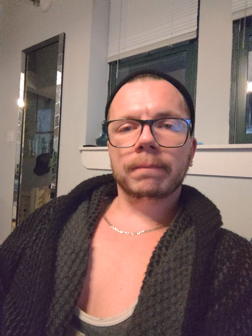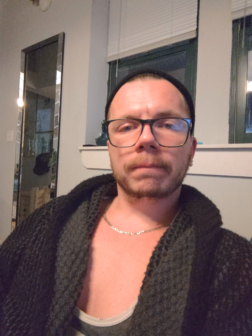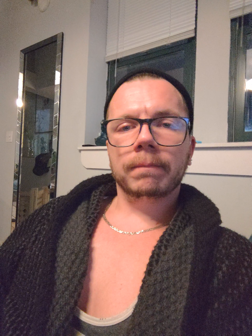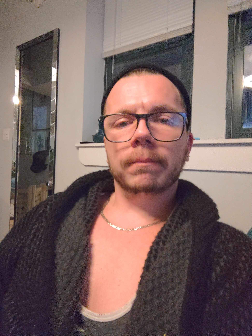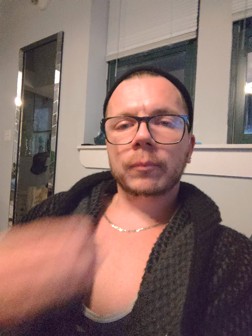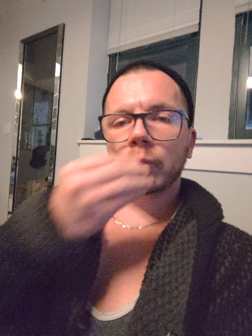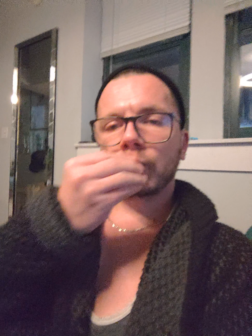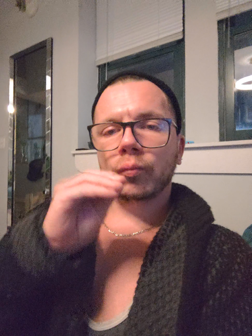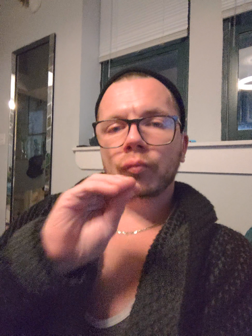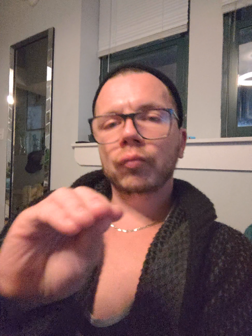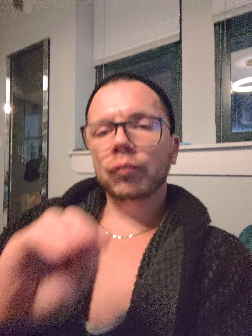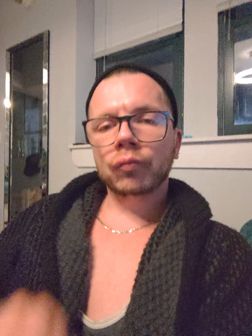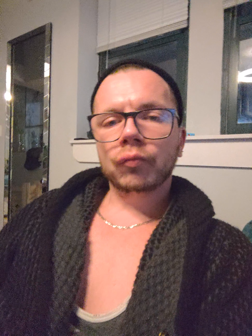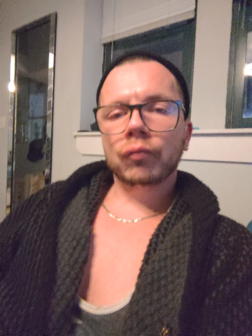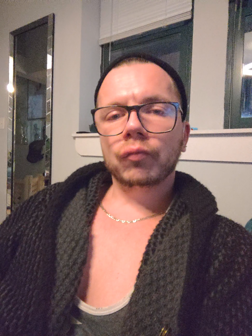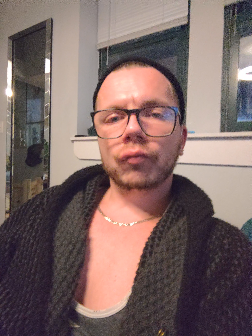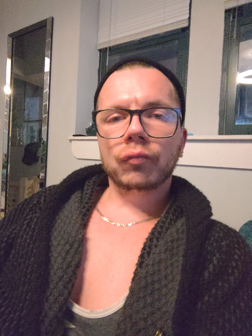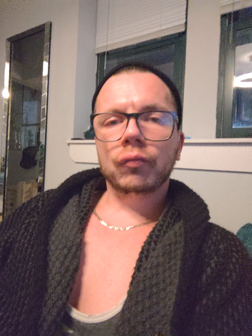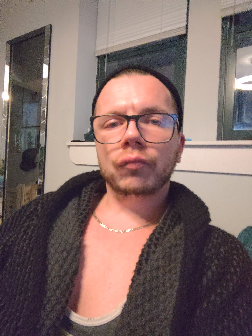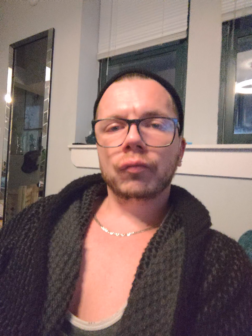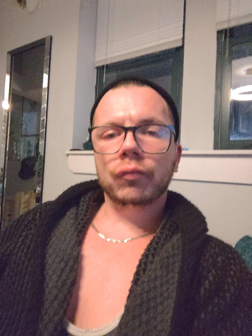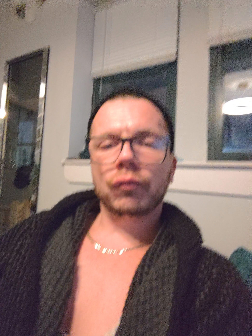kiss